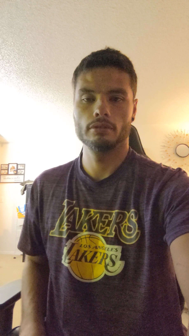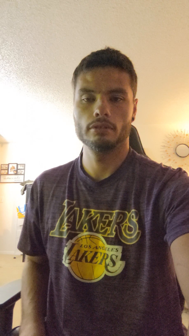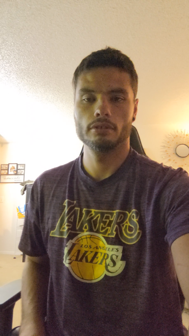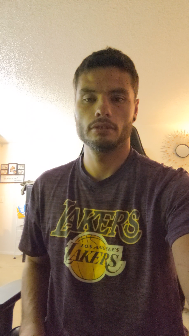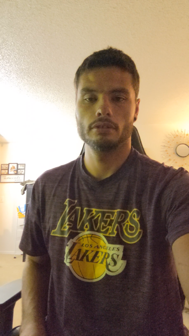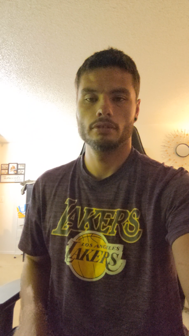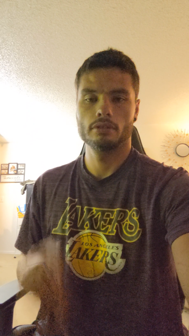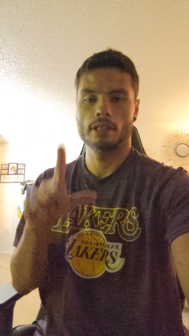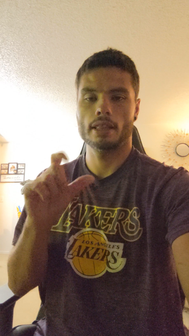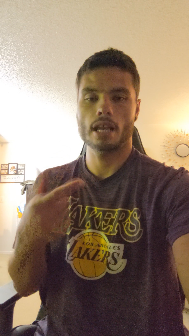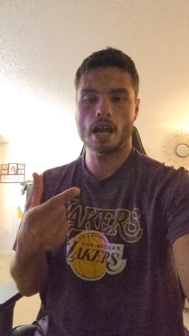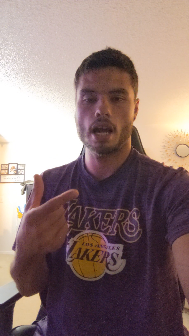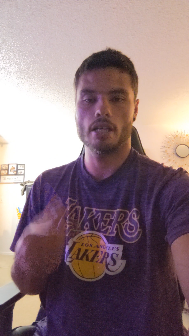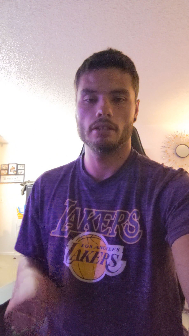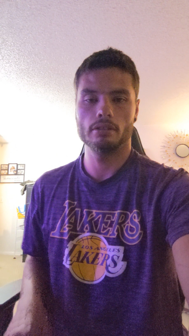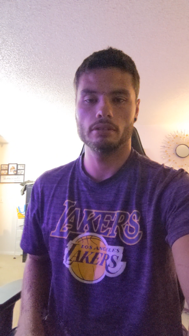leg